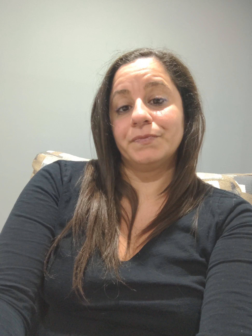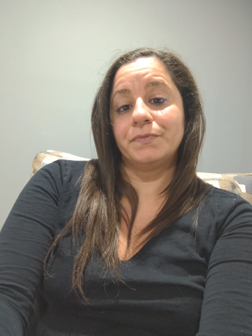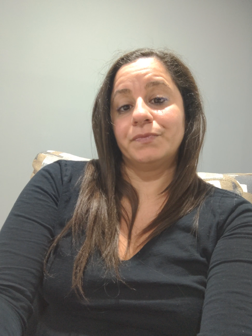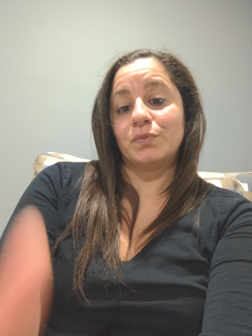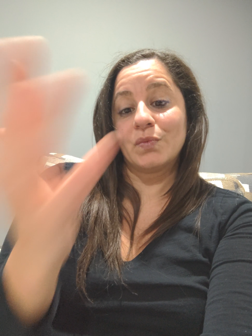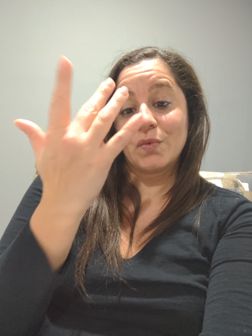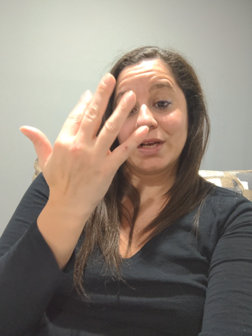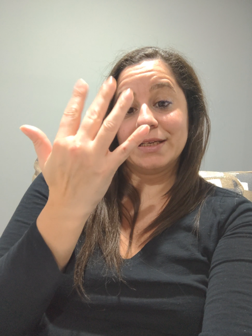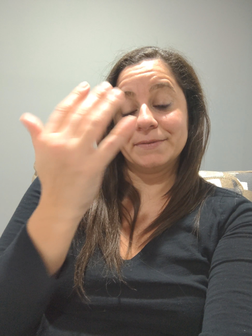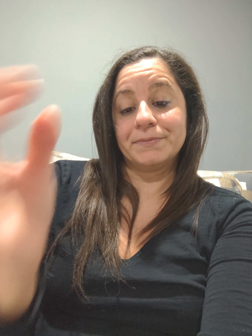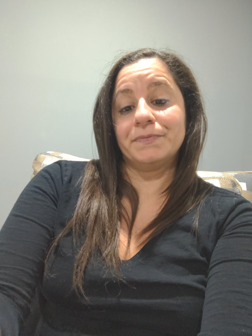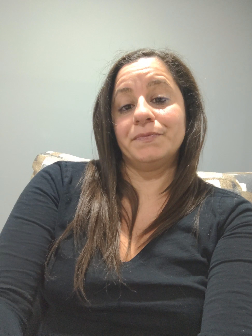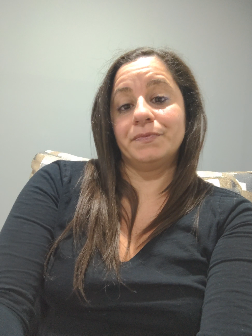wait